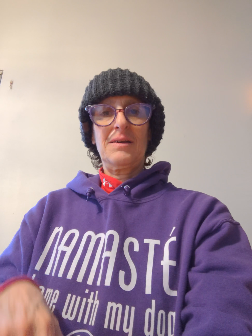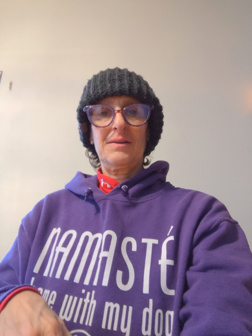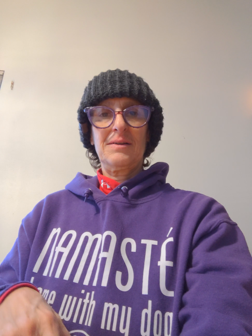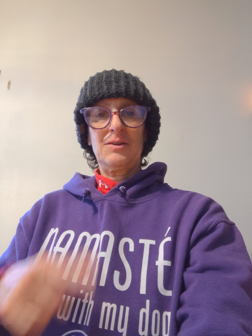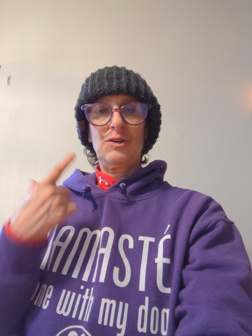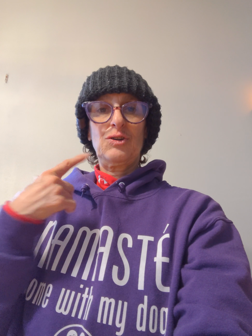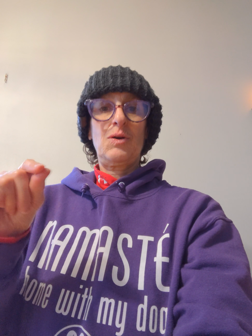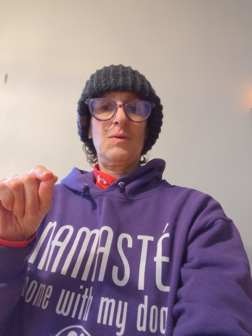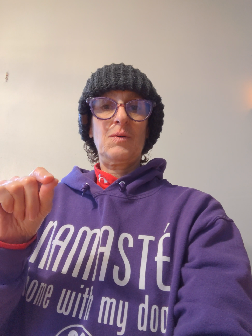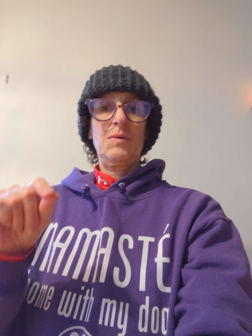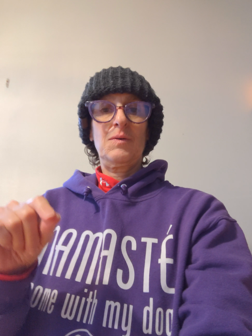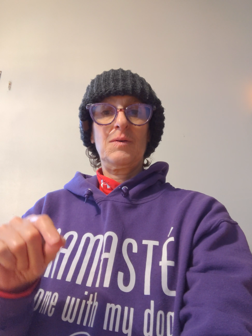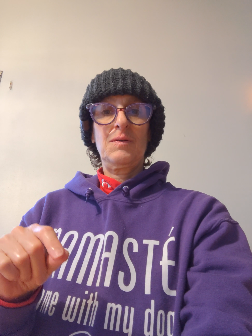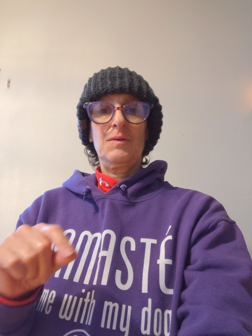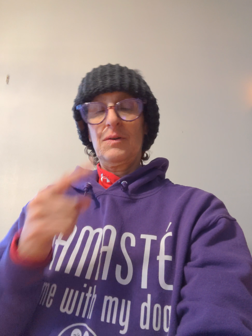go